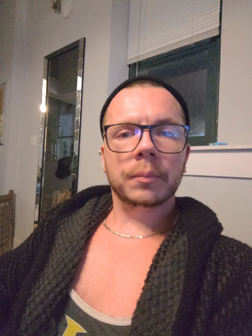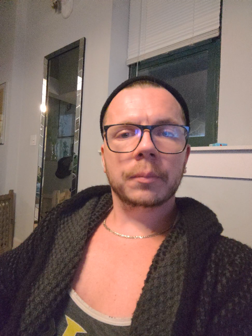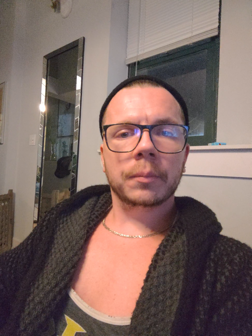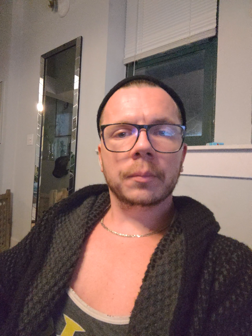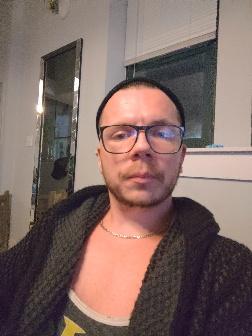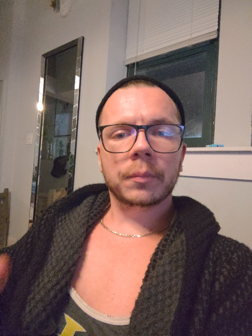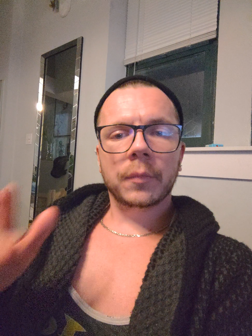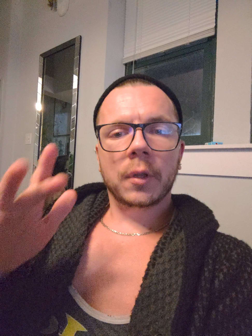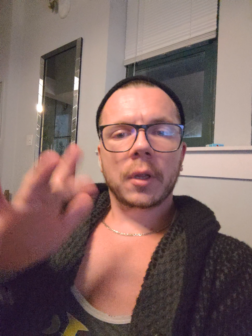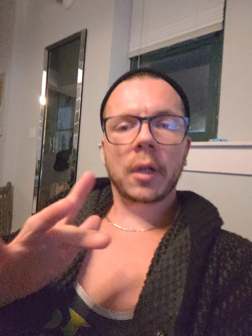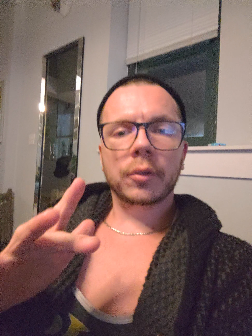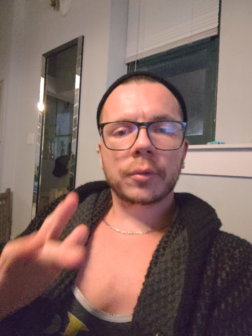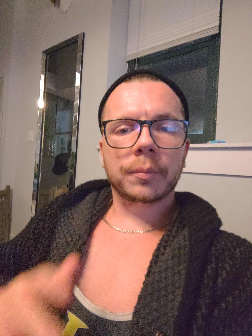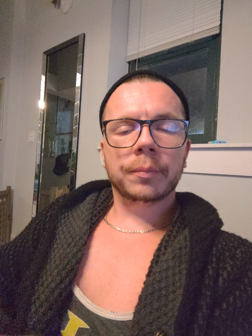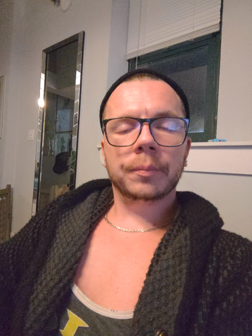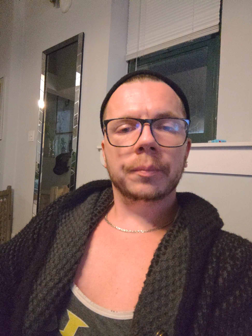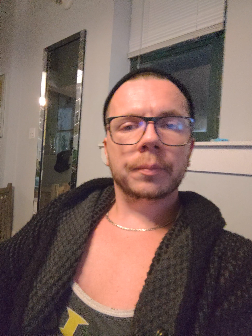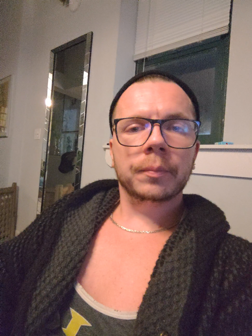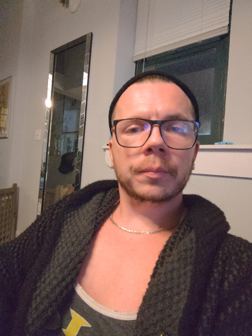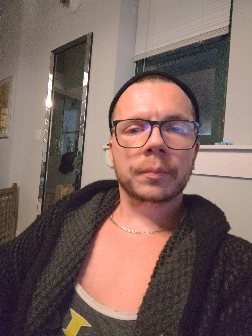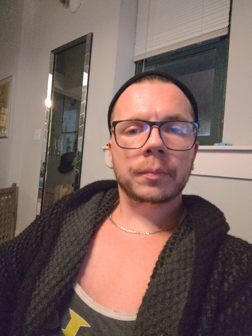touch